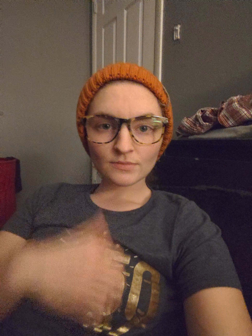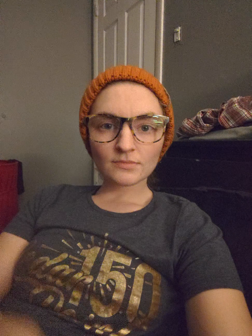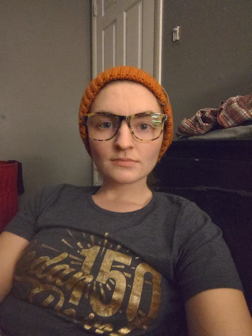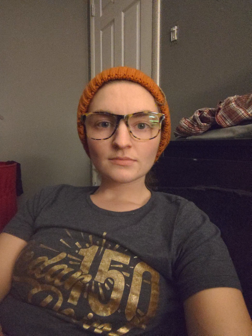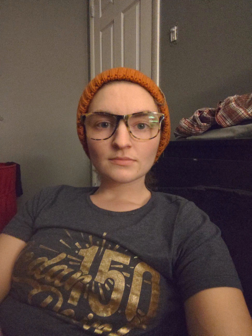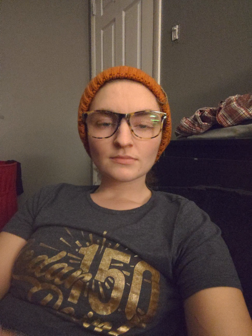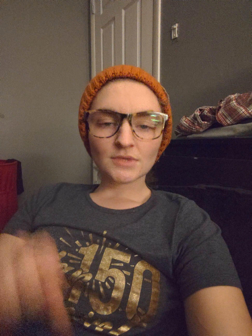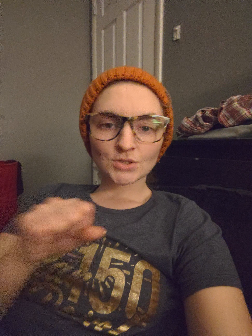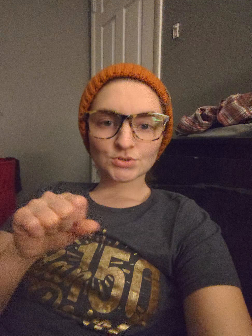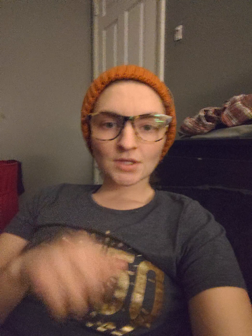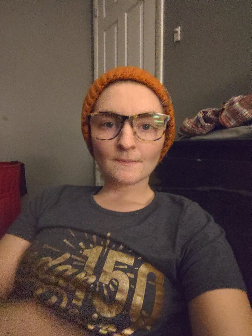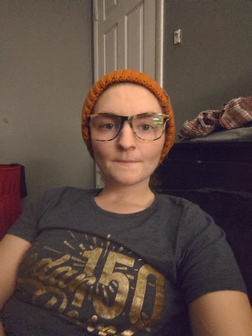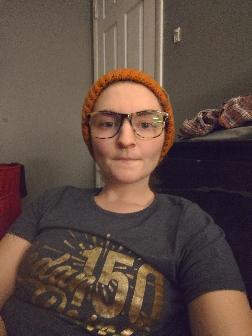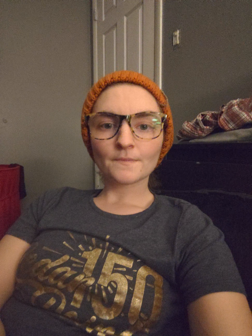shoe